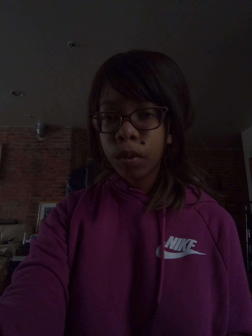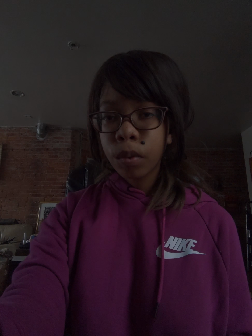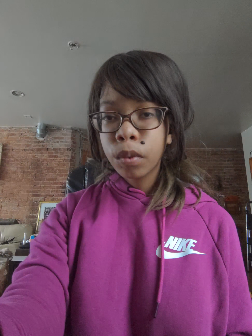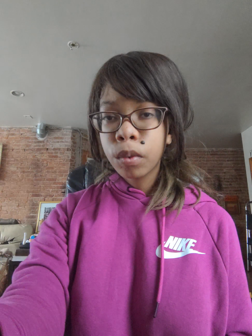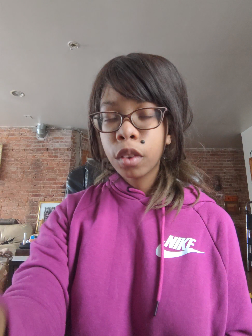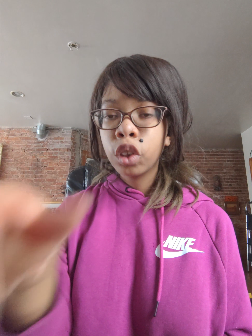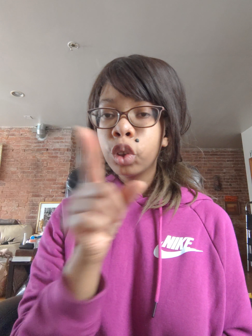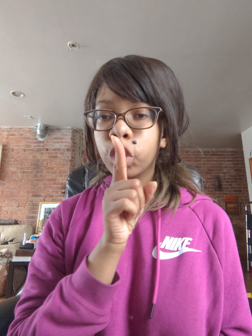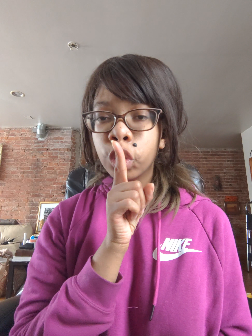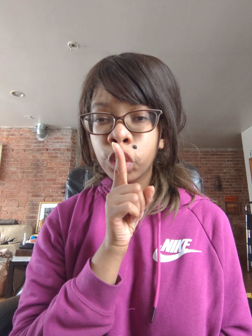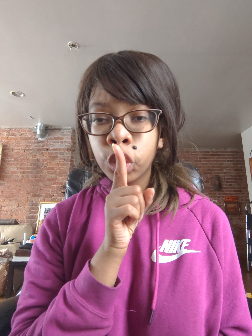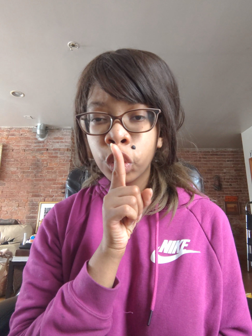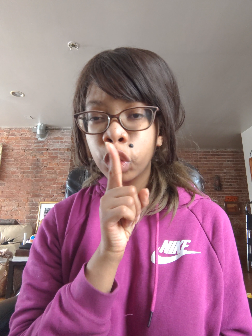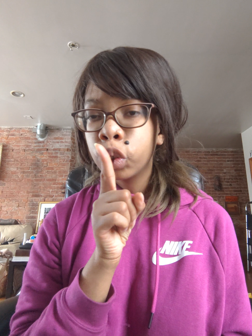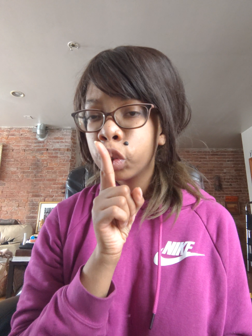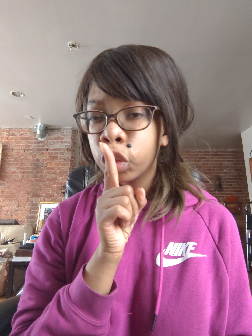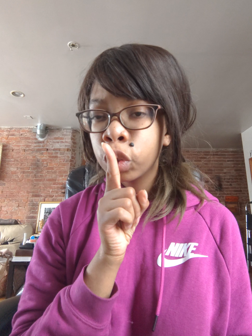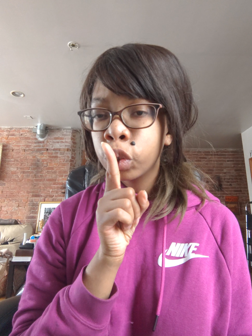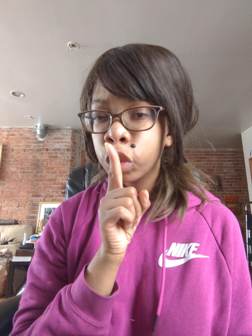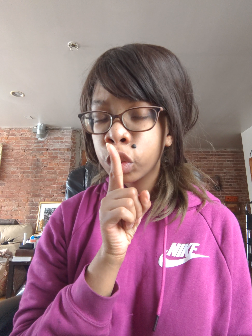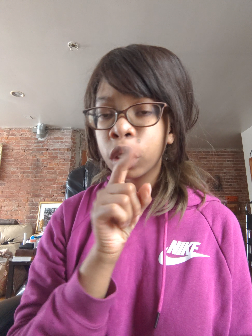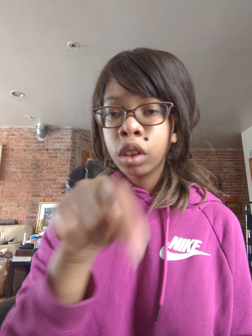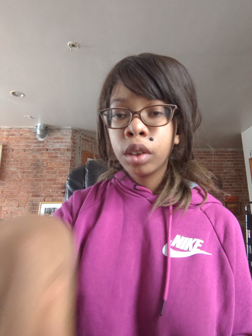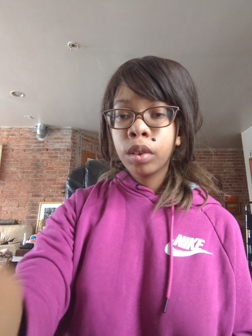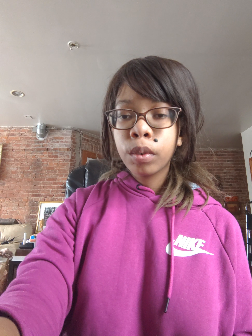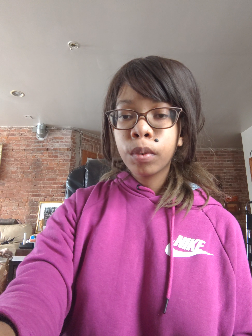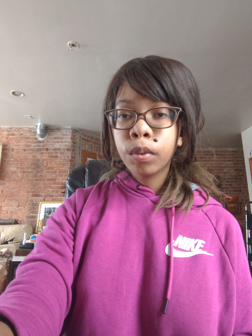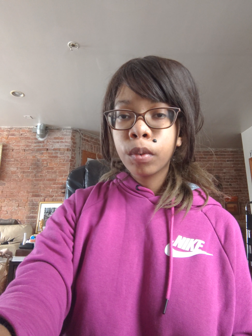shhh